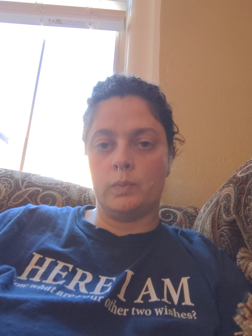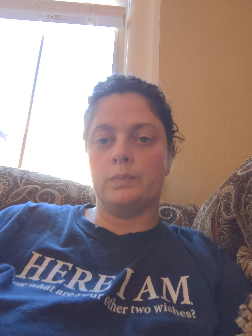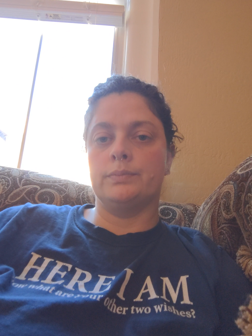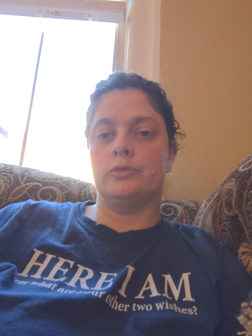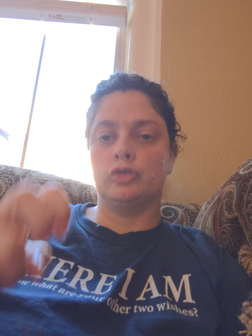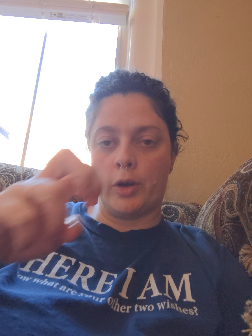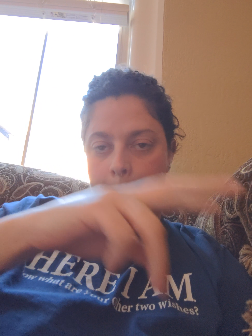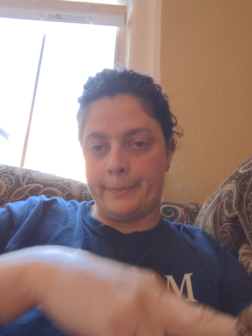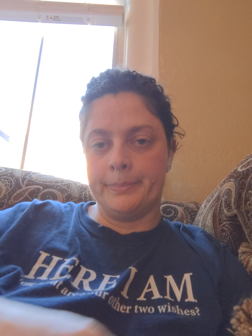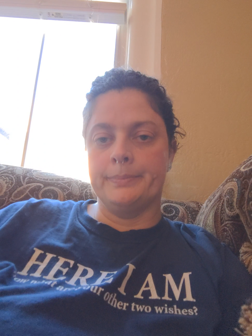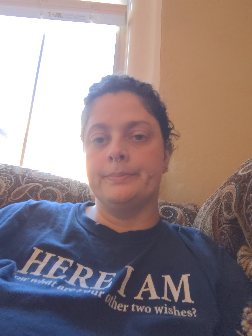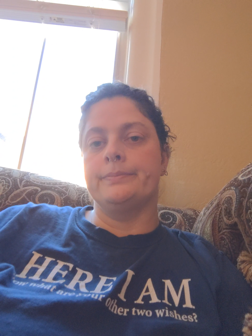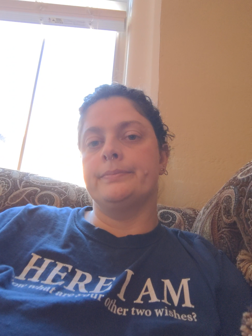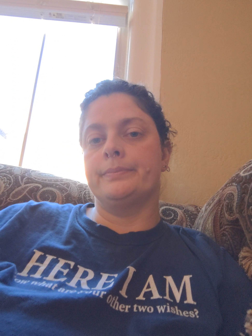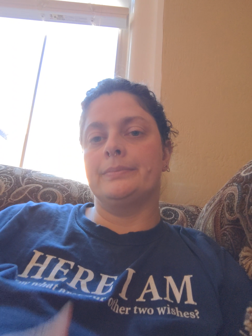jump